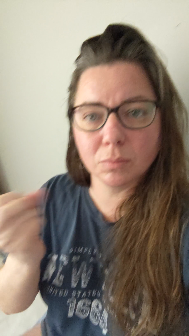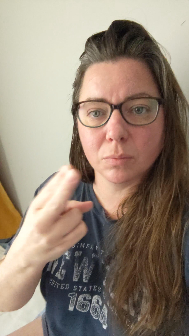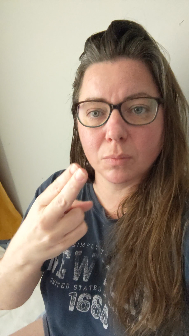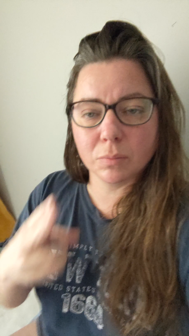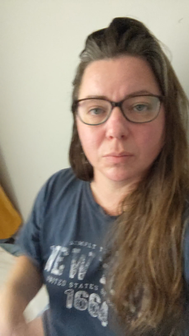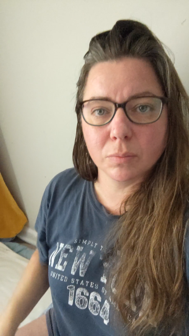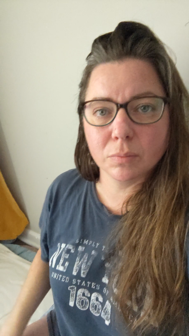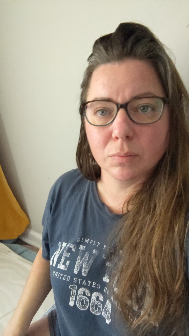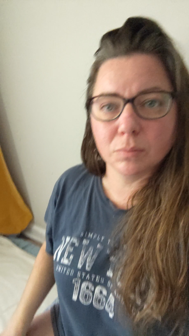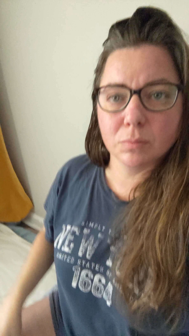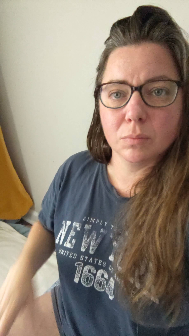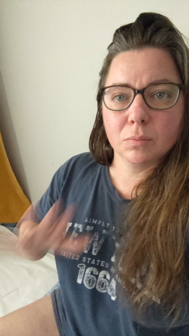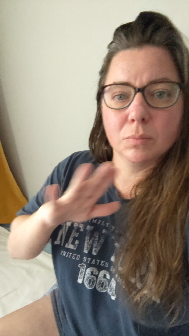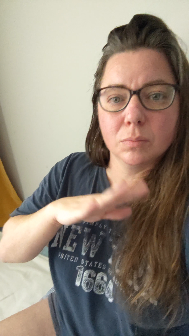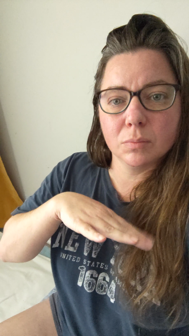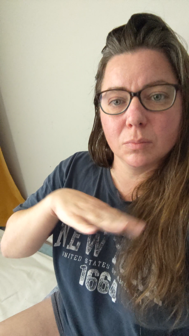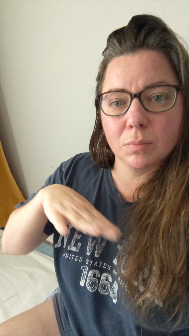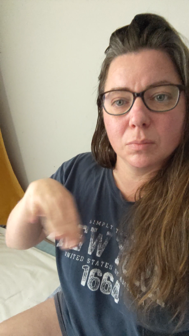children